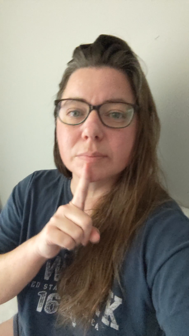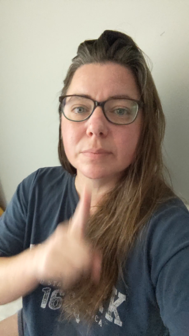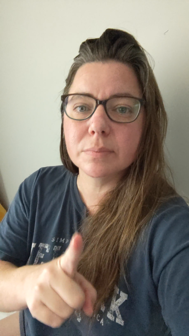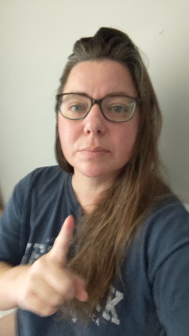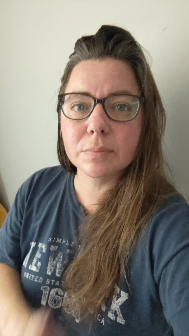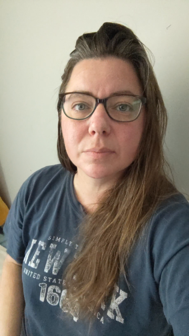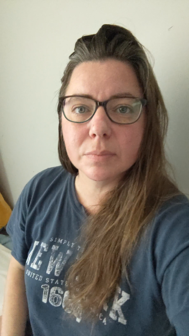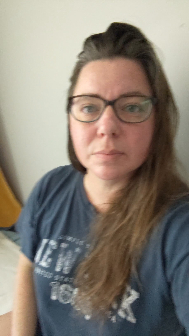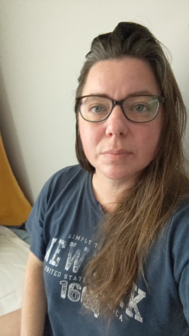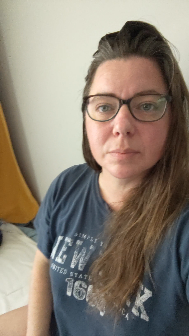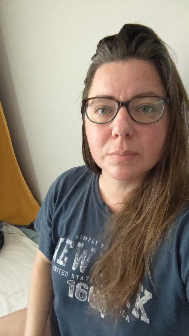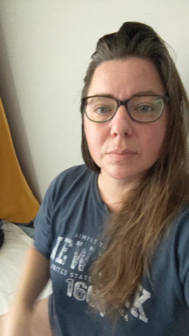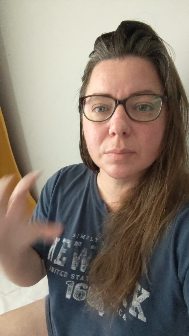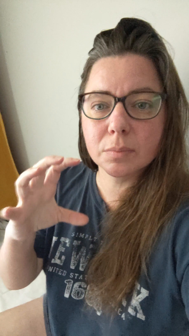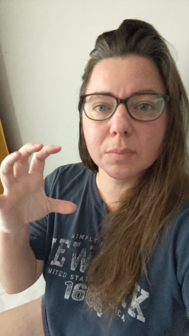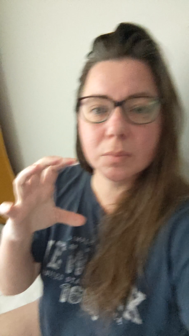ball